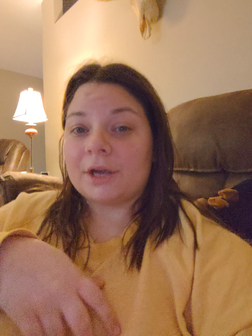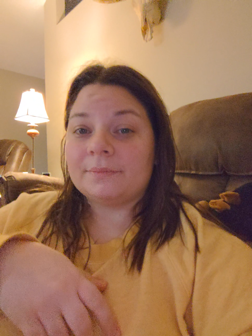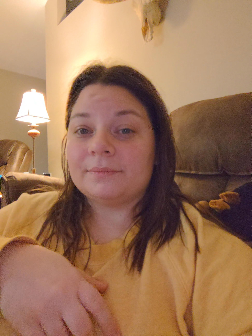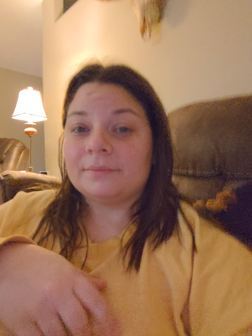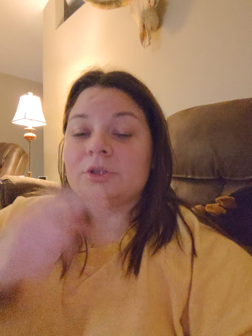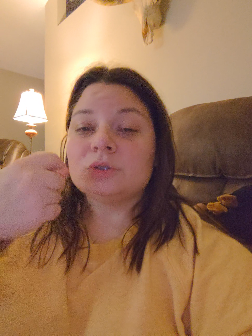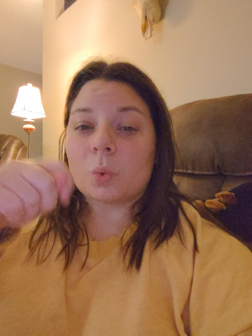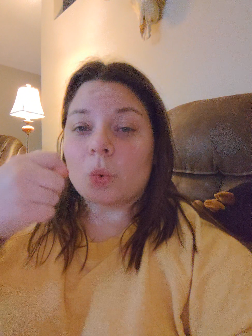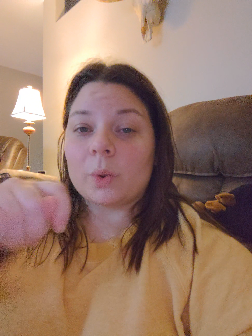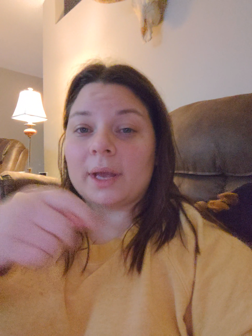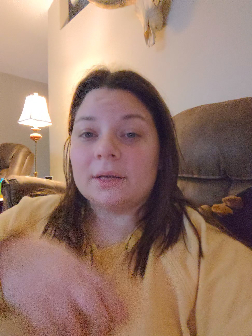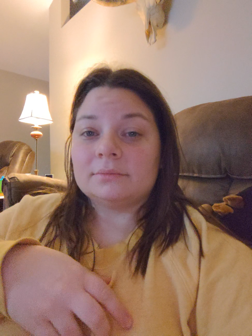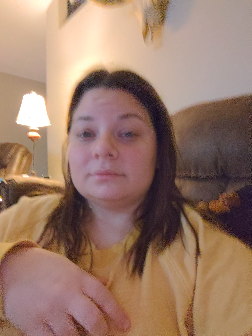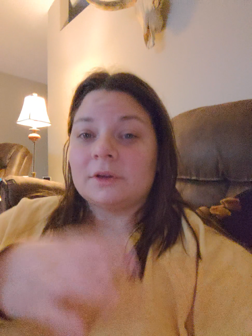toy